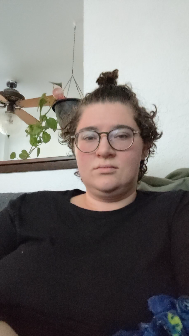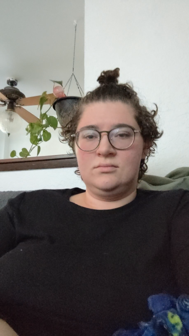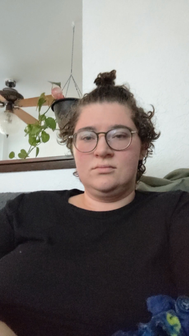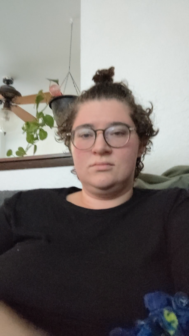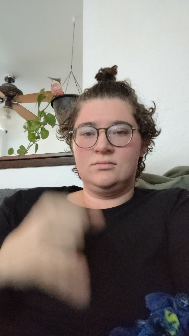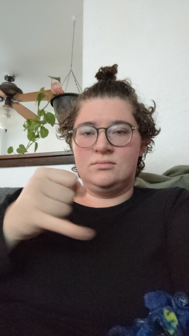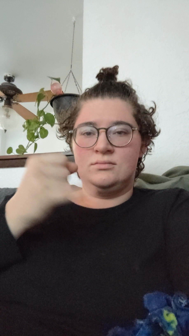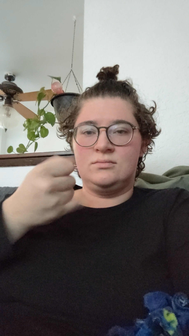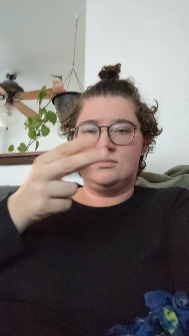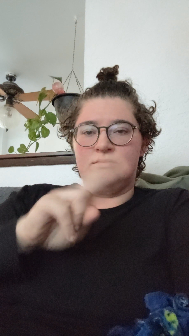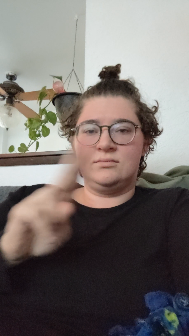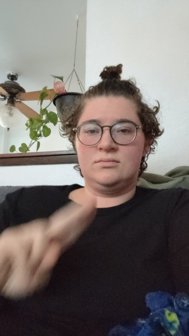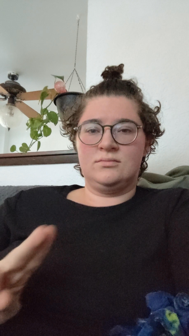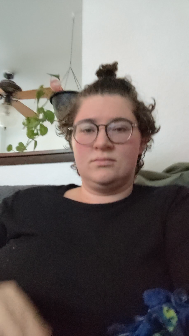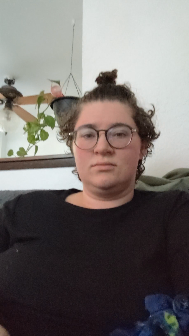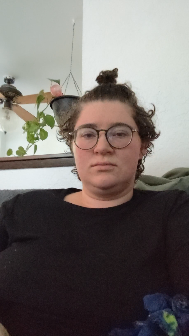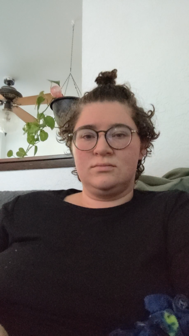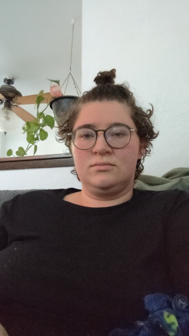jelly